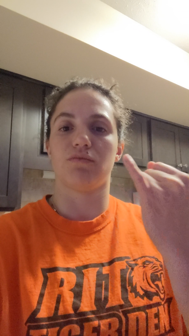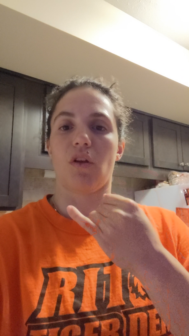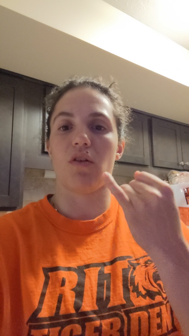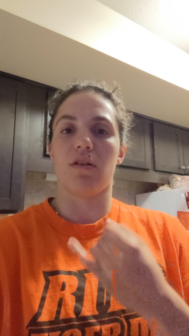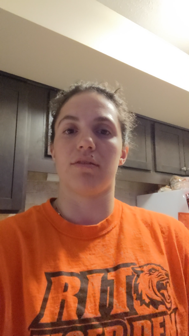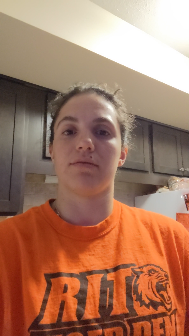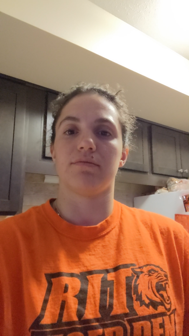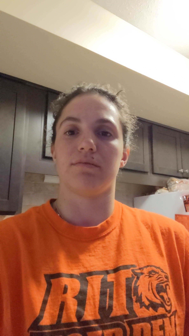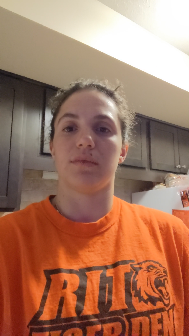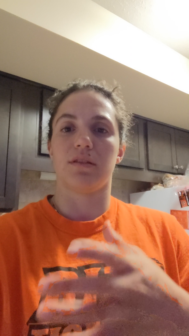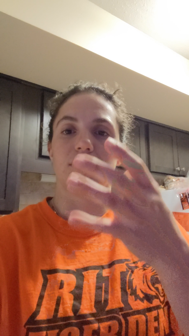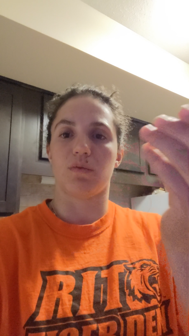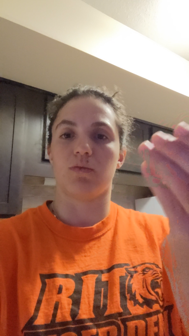got to